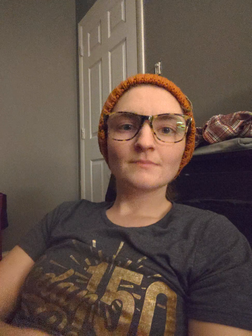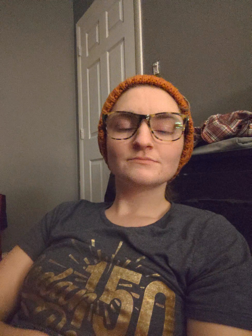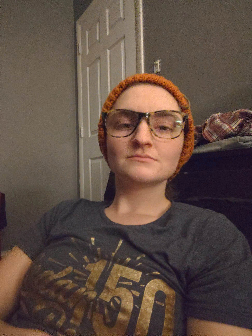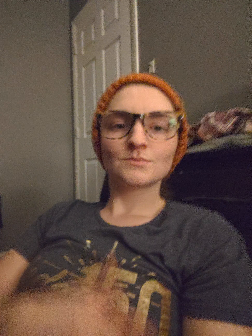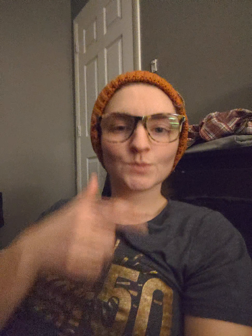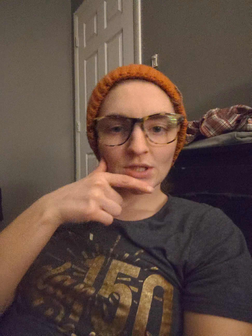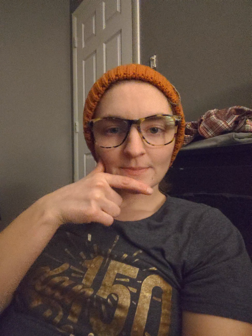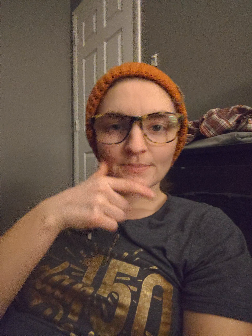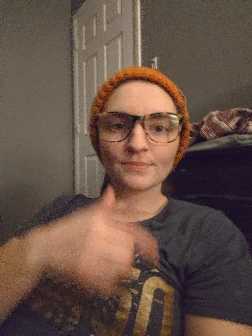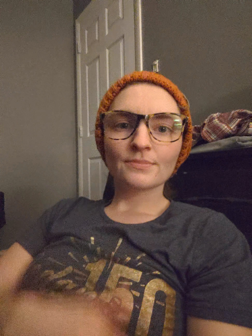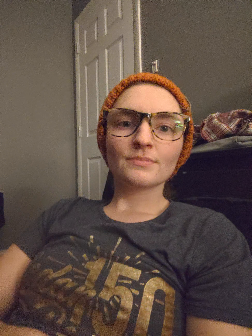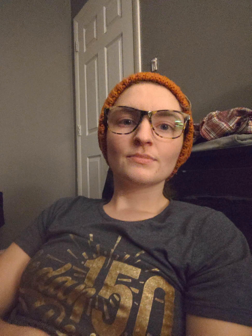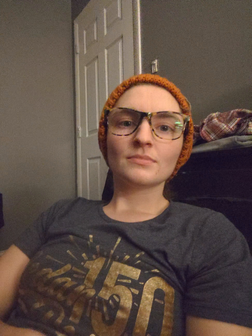radio